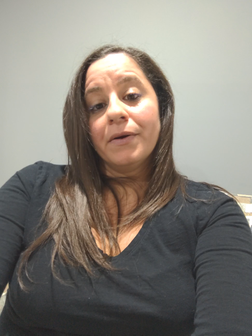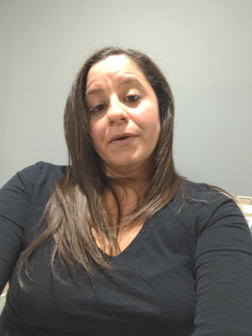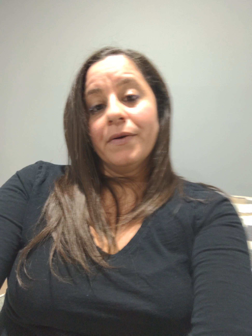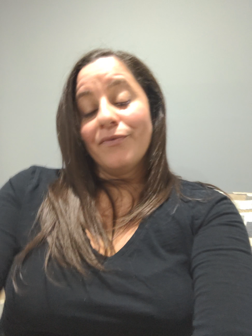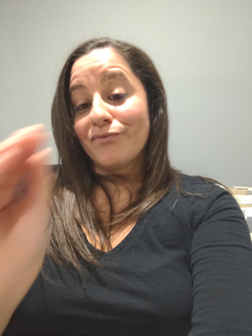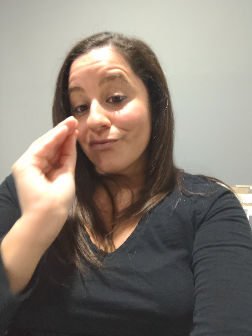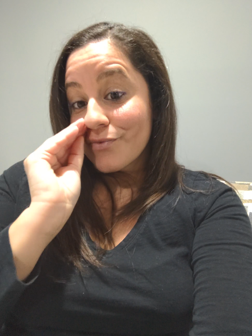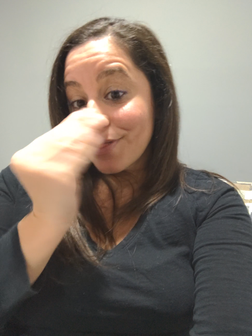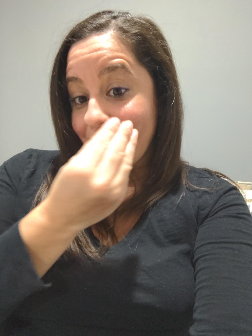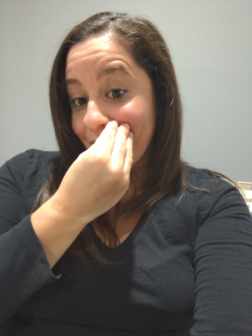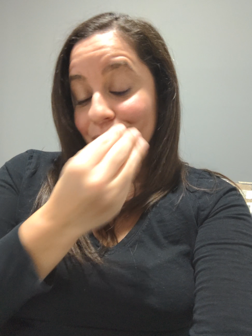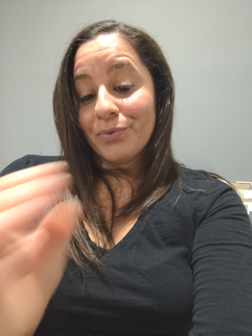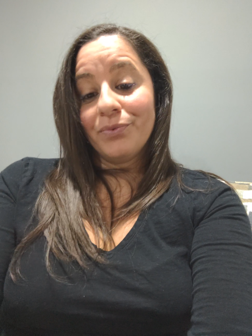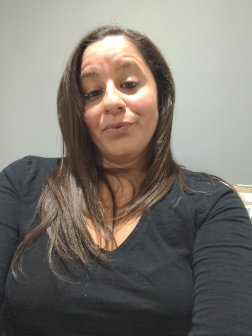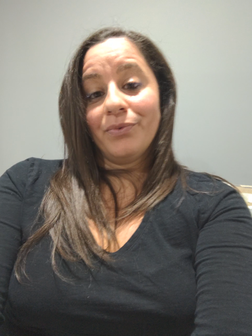flower